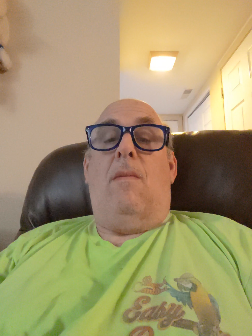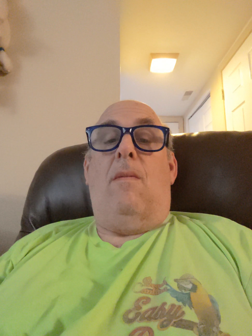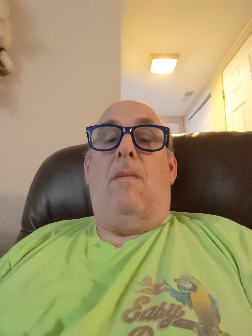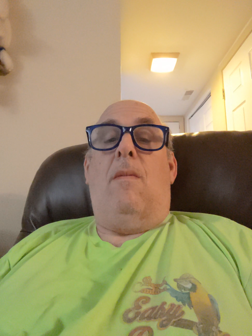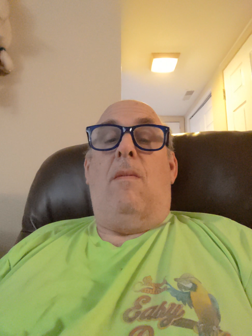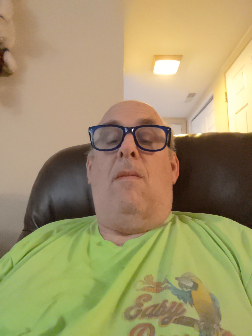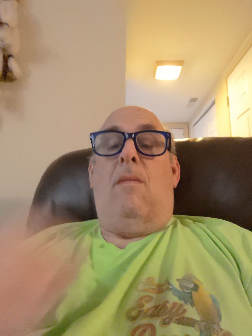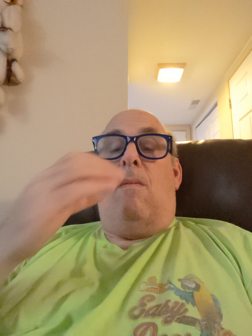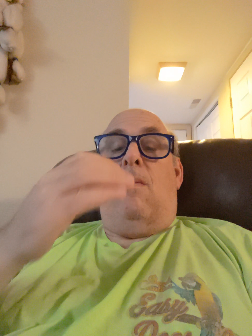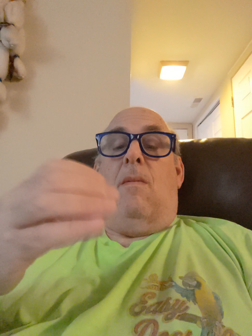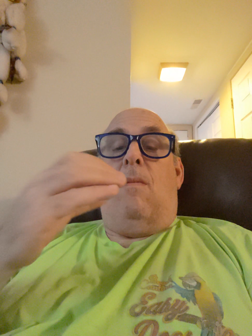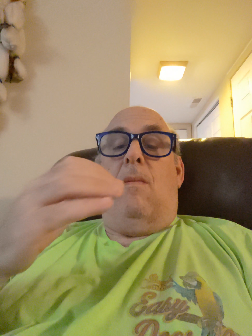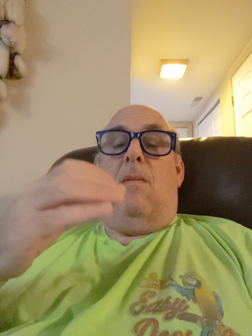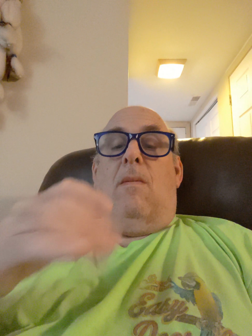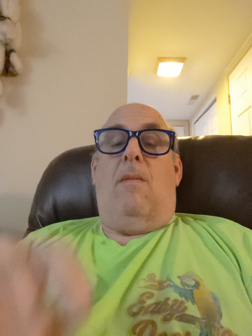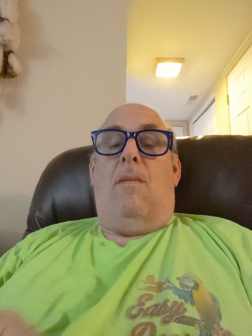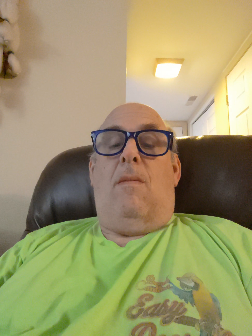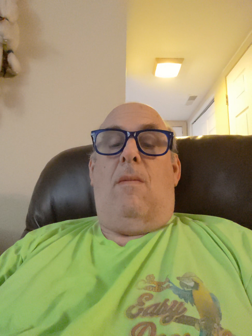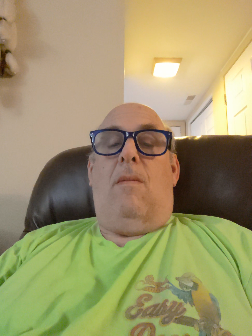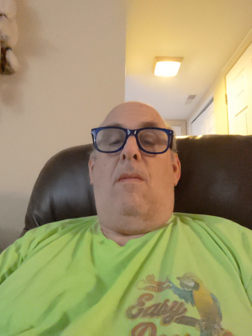car